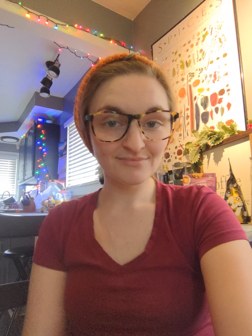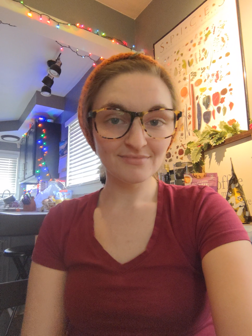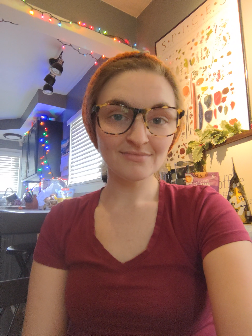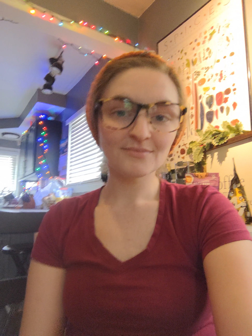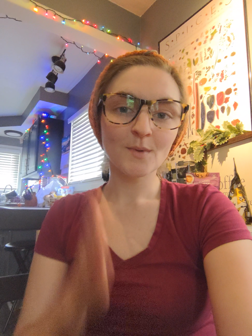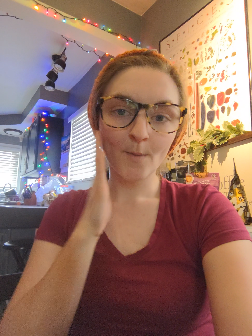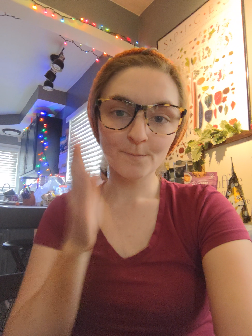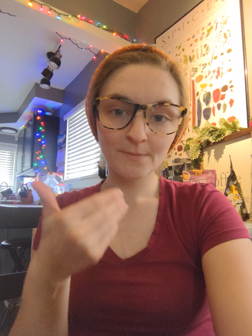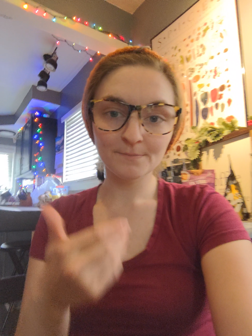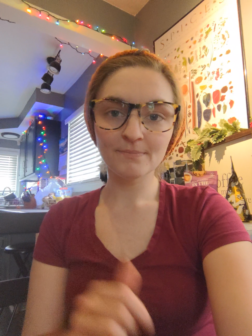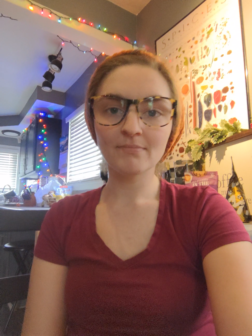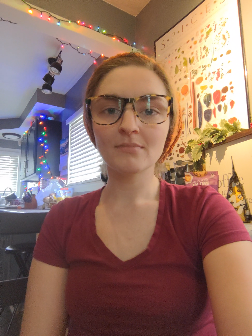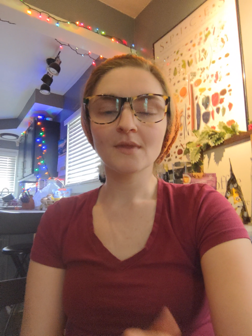bedroom